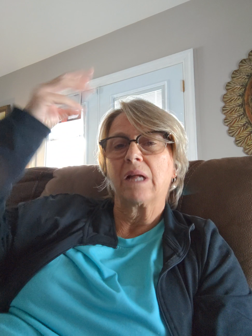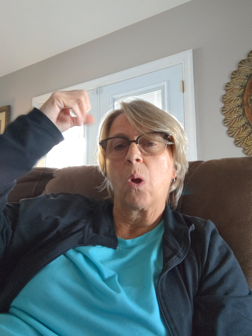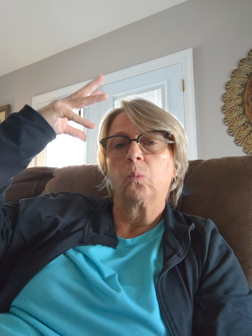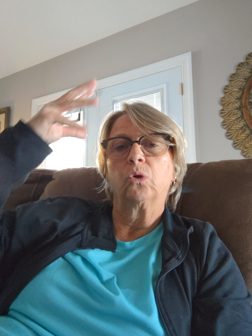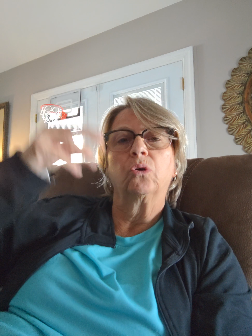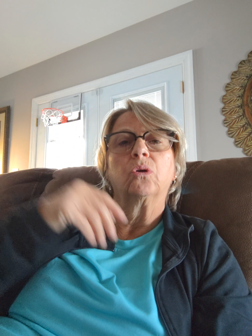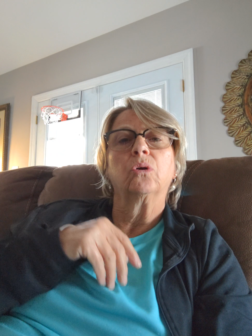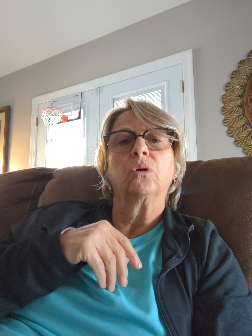shower